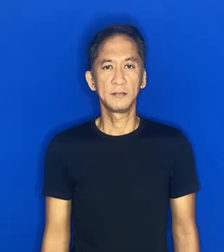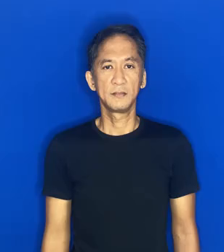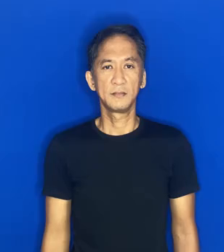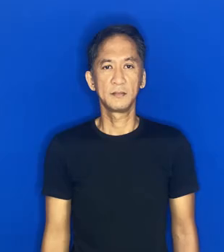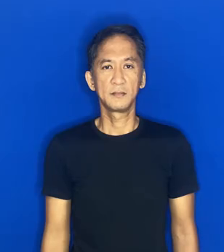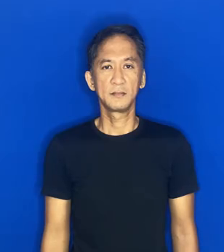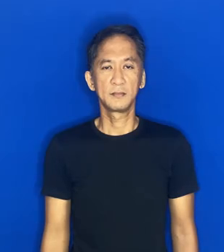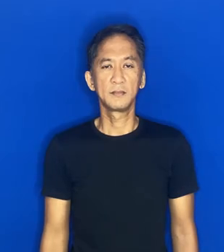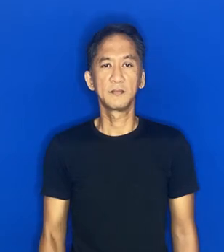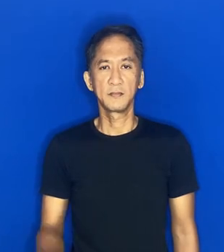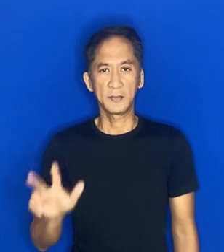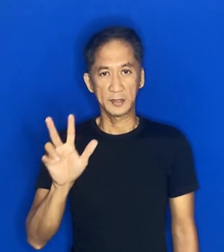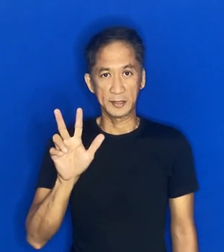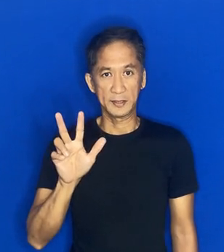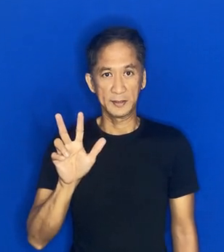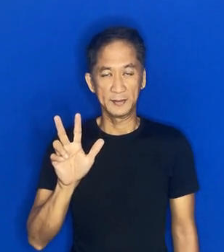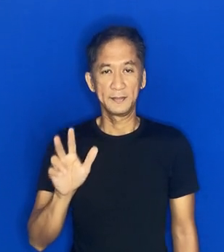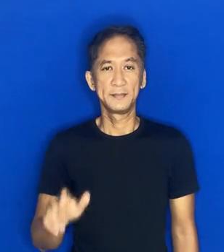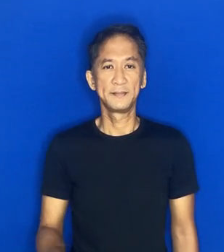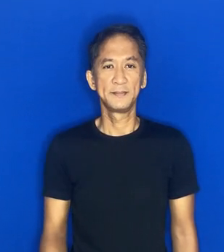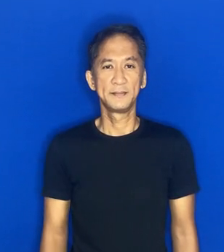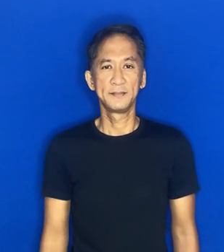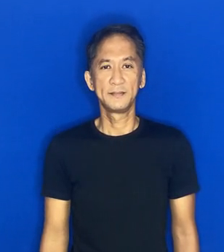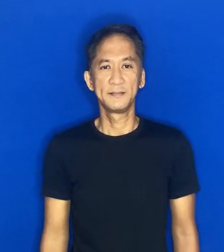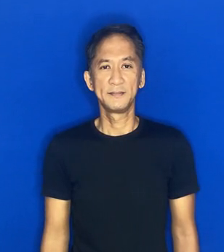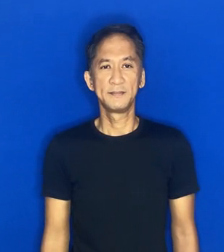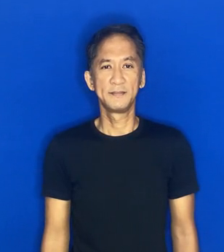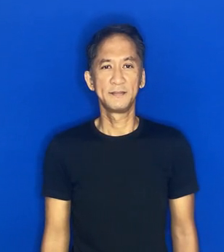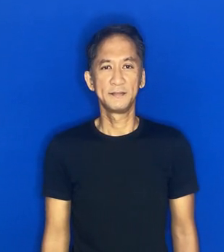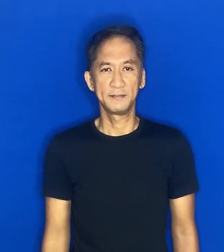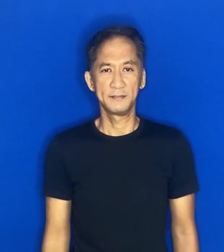three